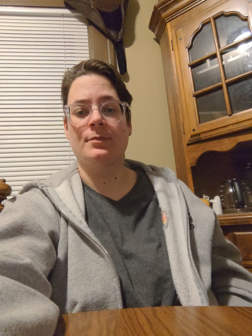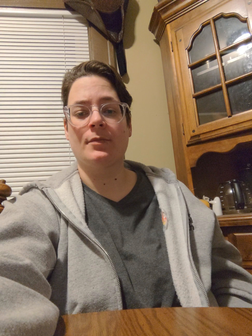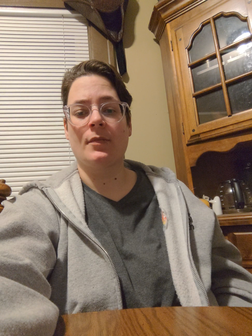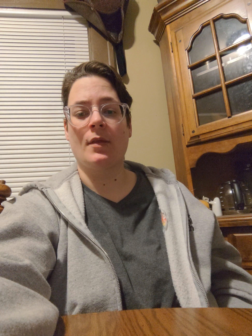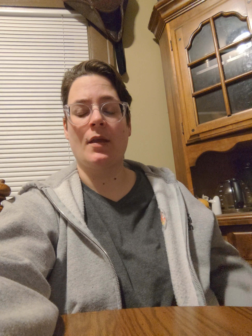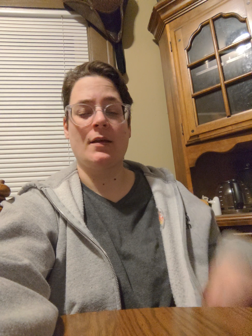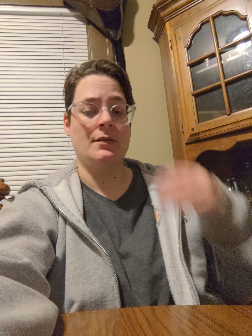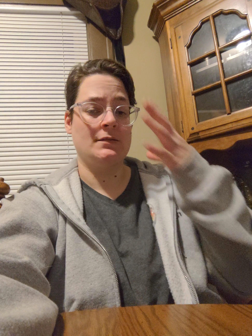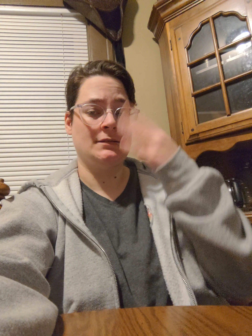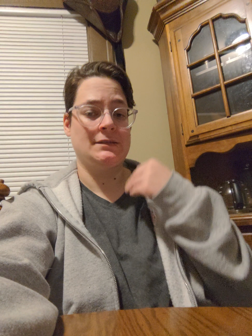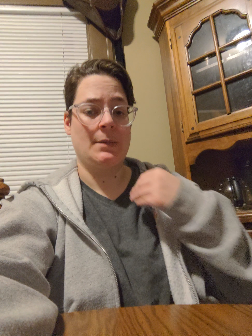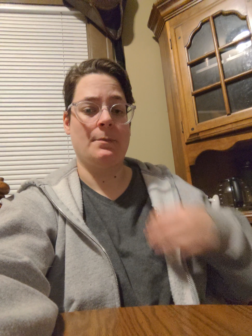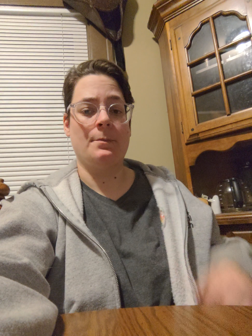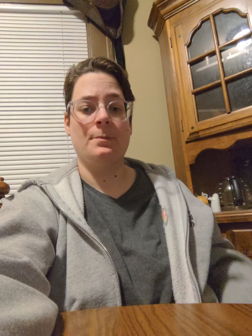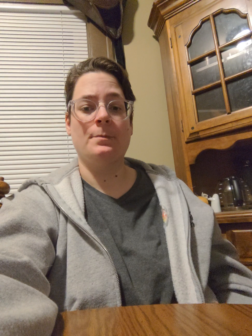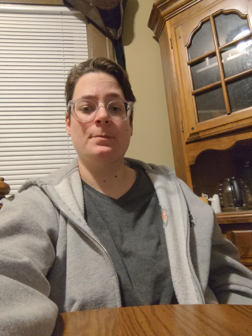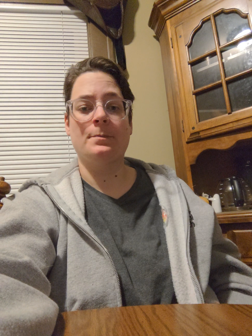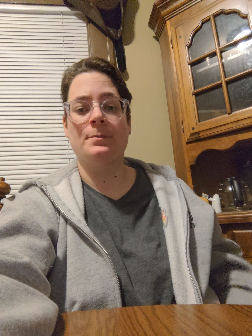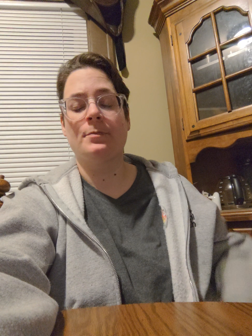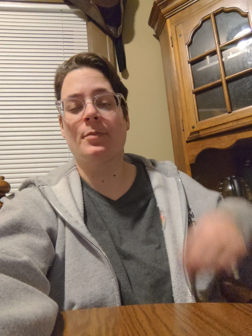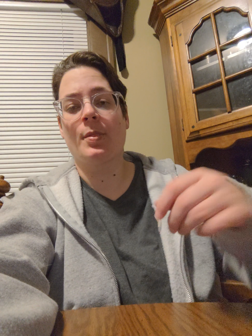sleep